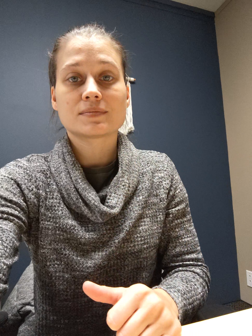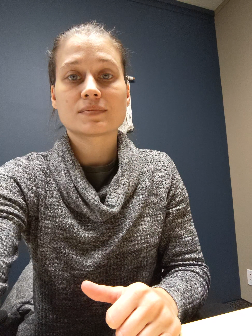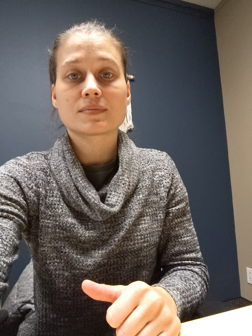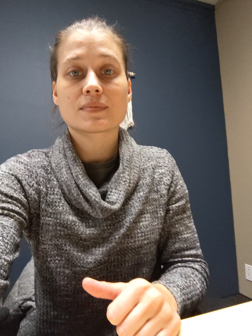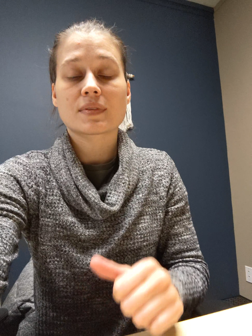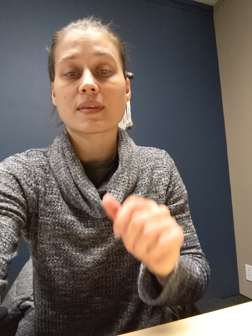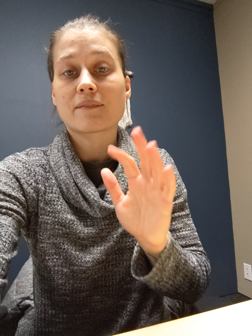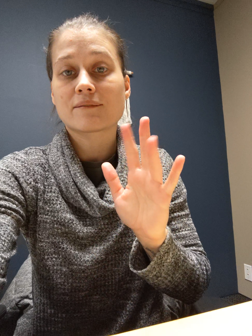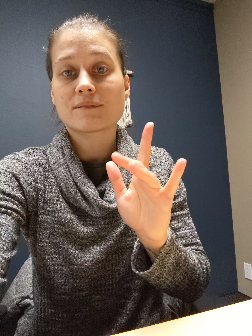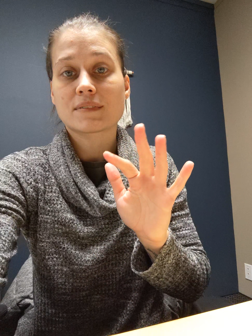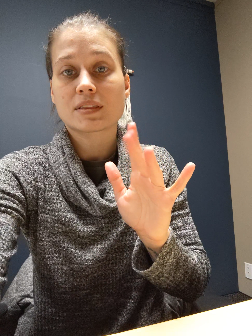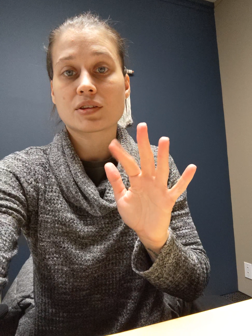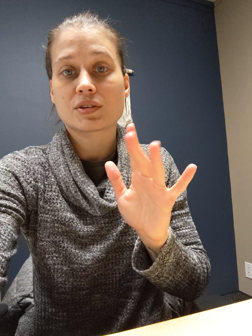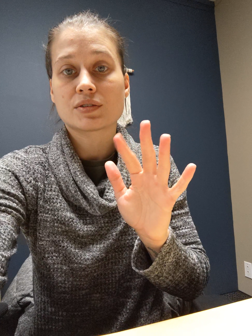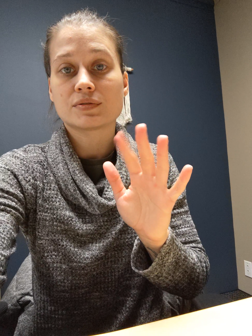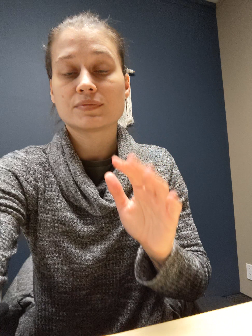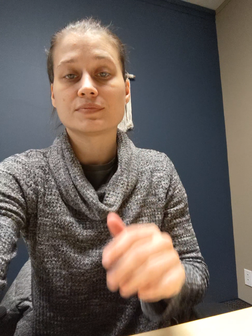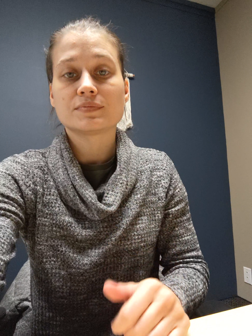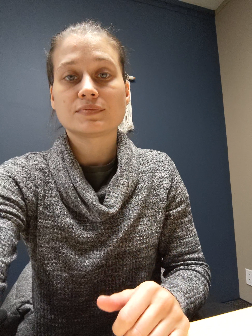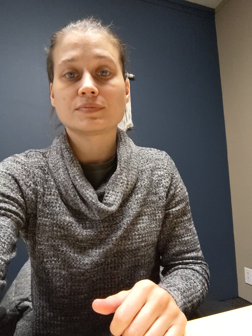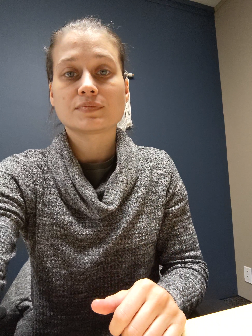finger